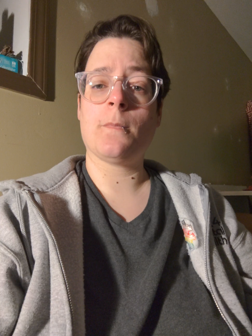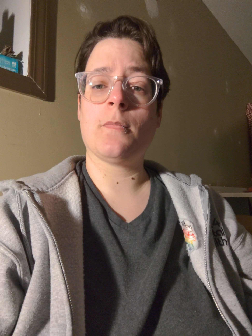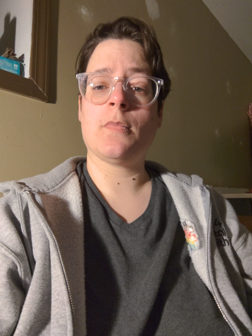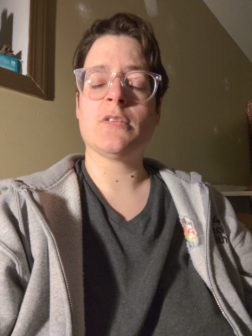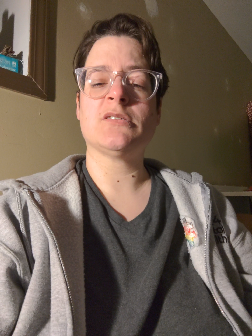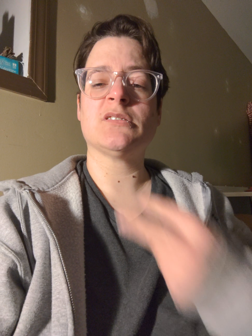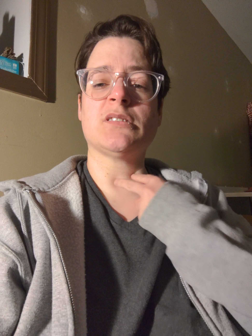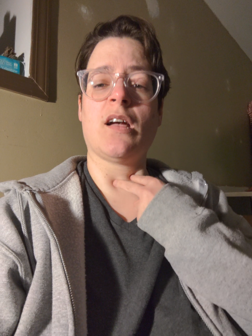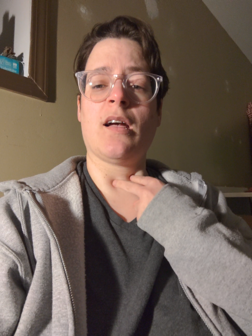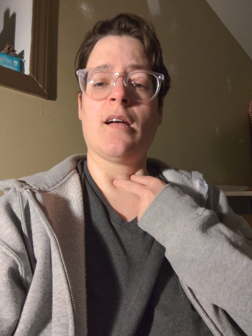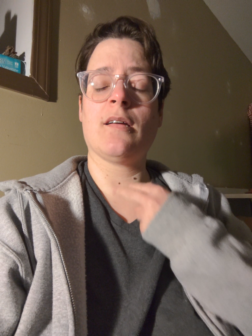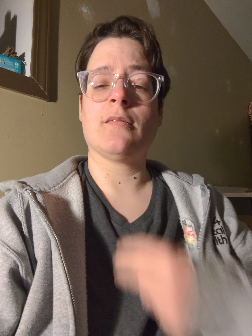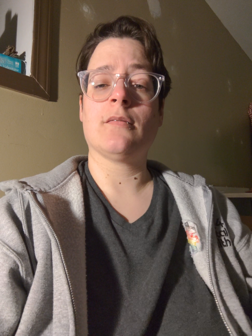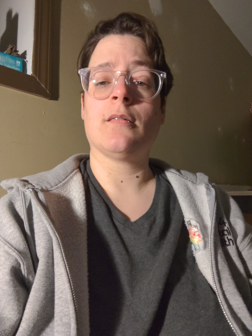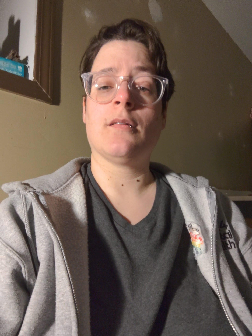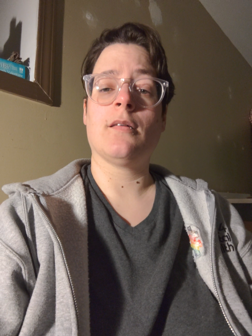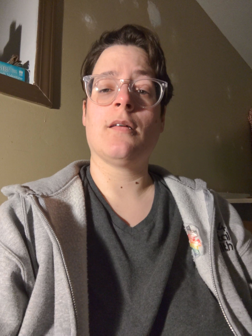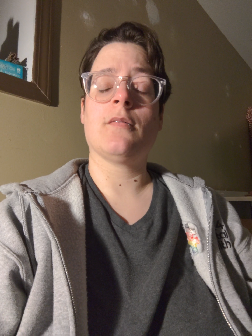stuck